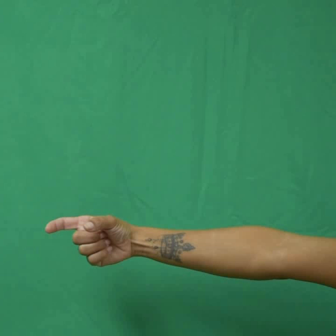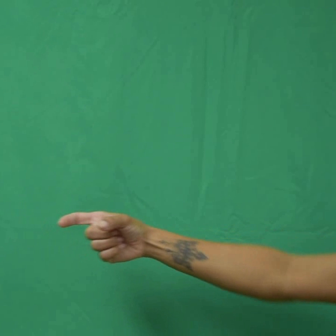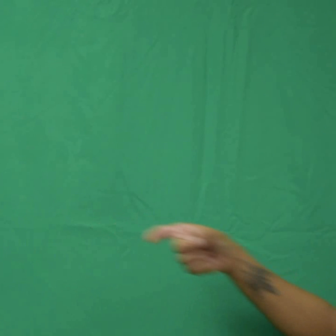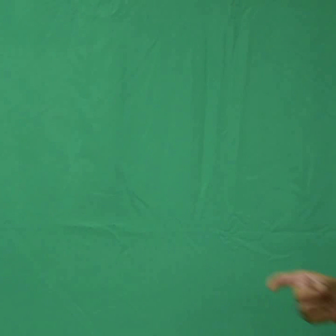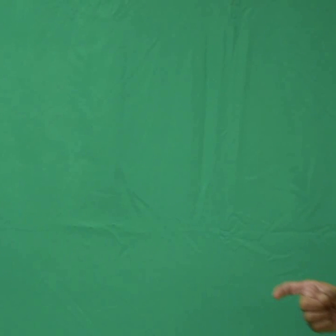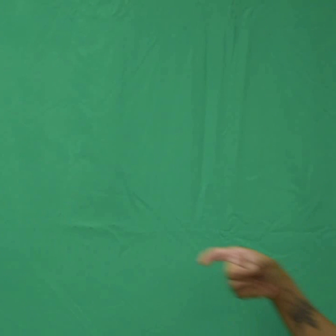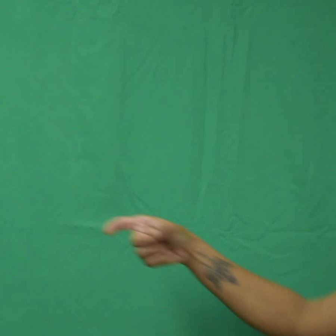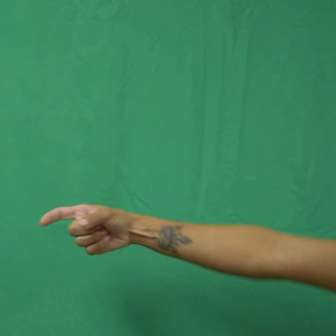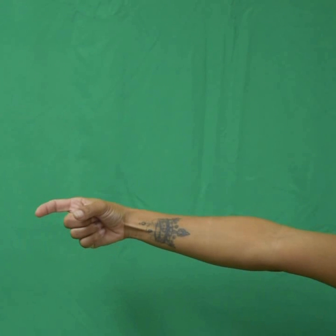X